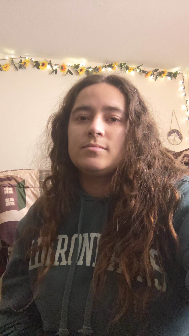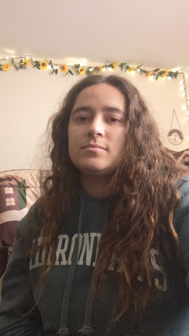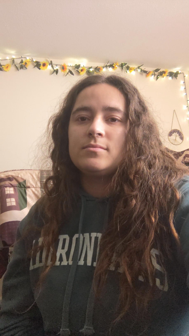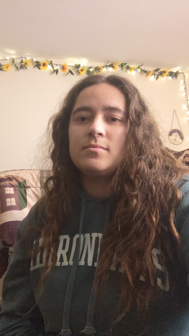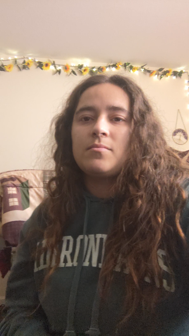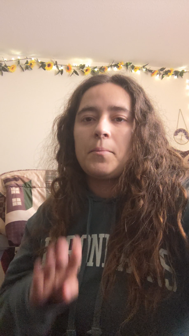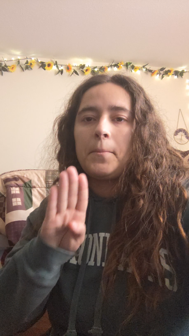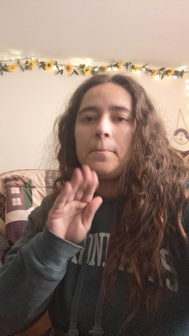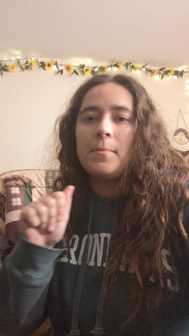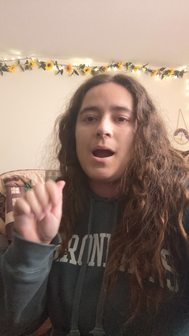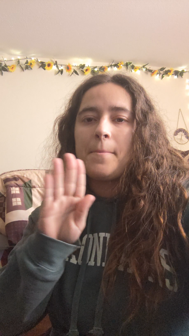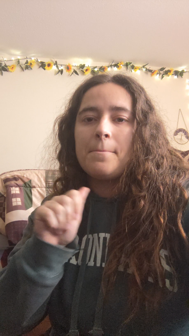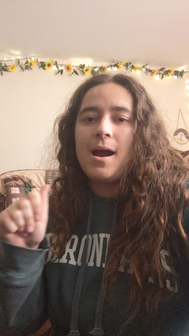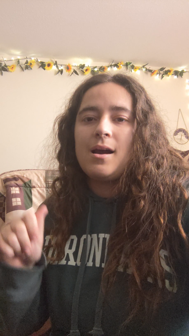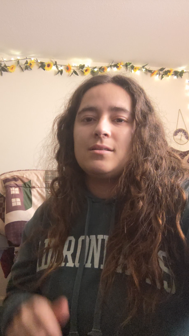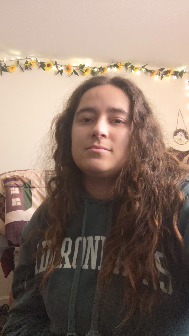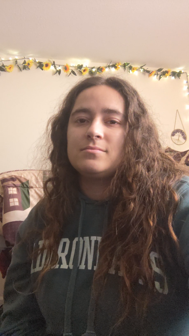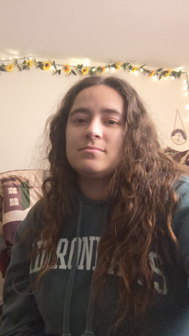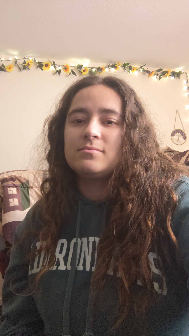baa baa